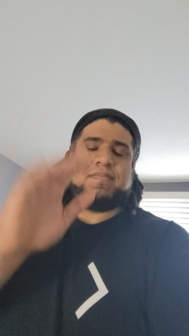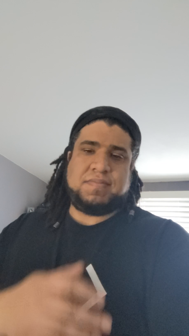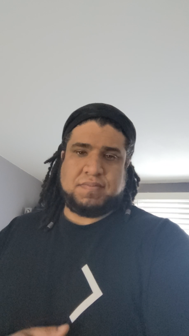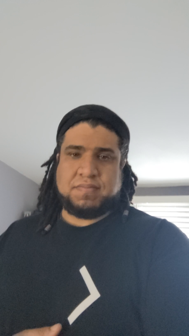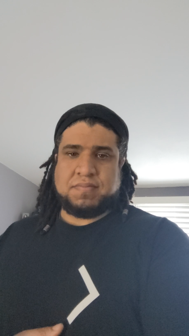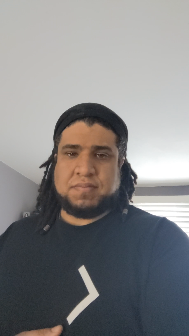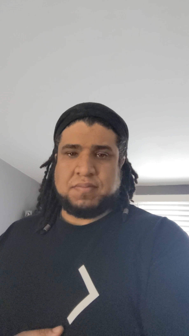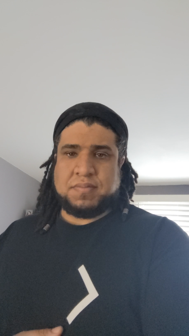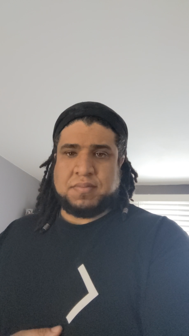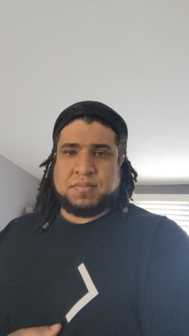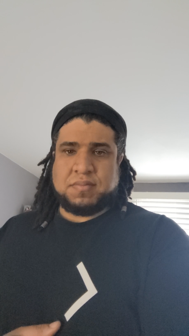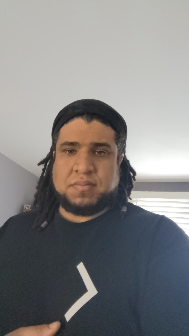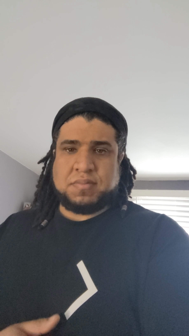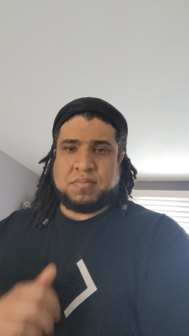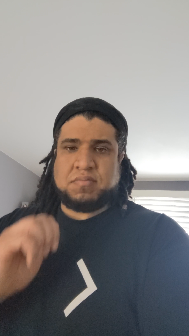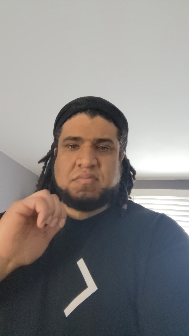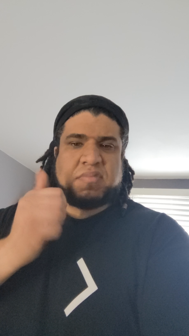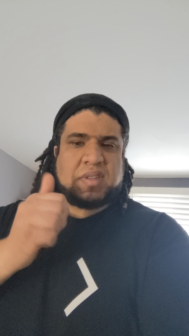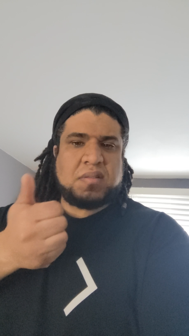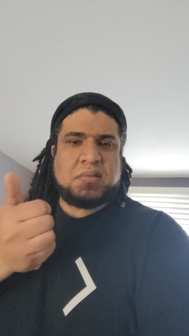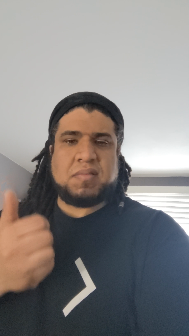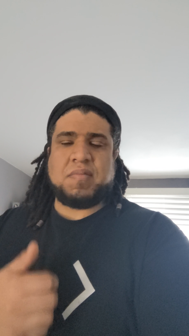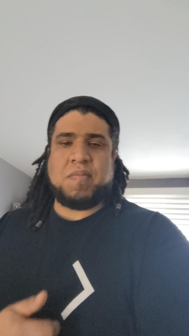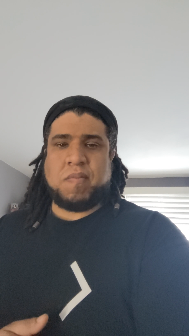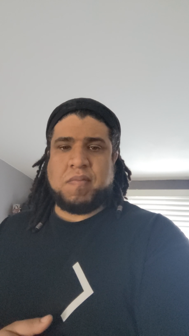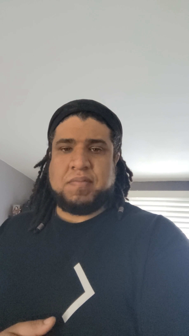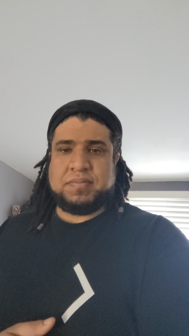how